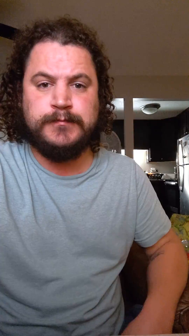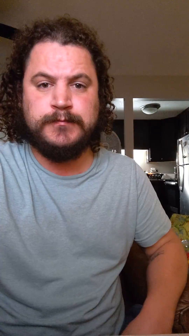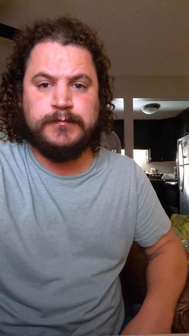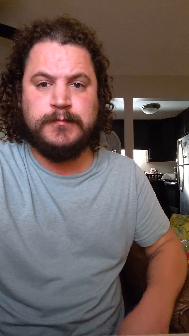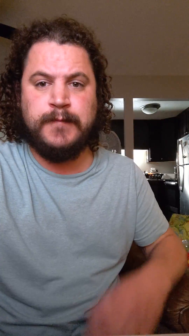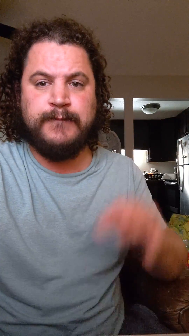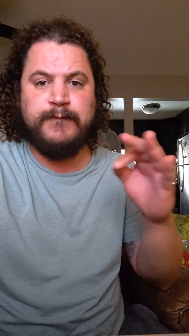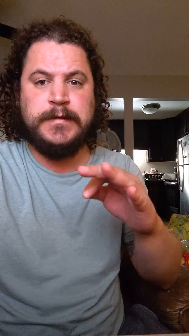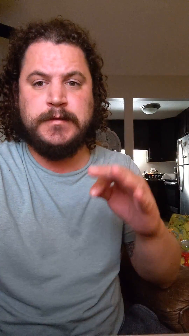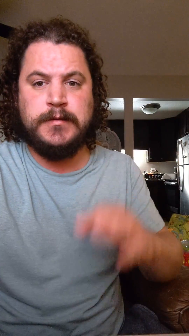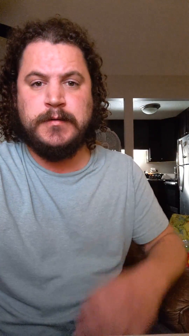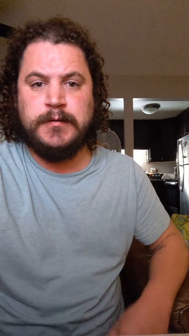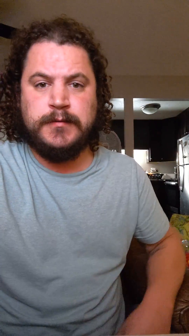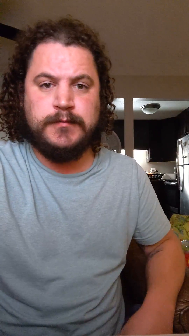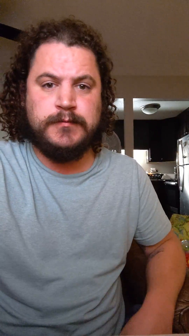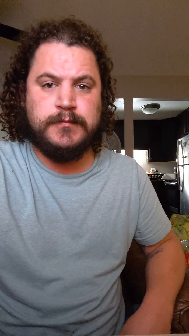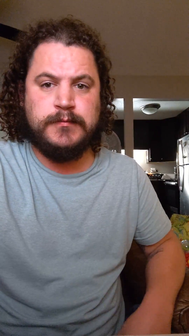fit